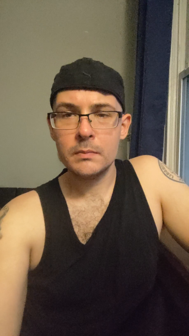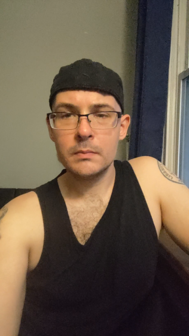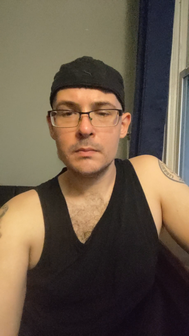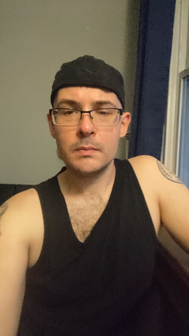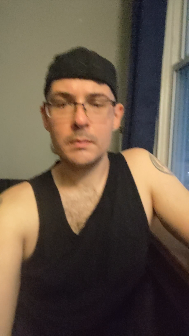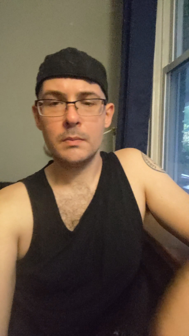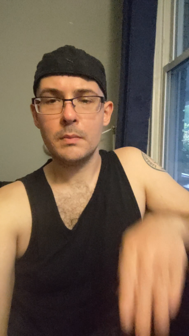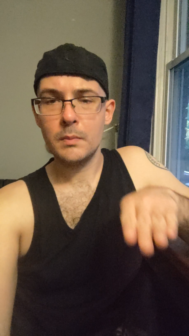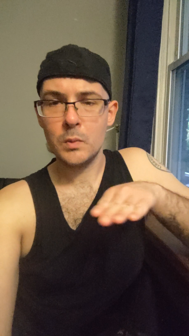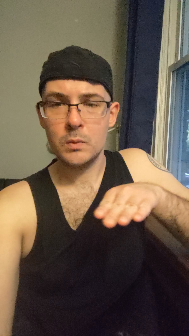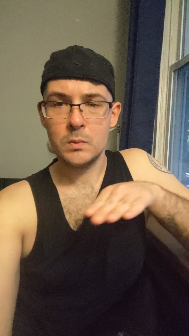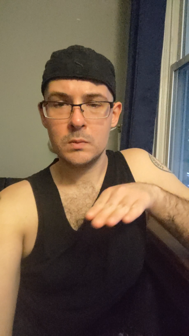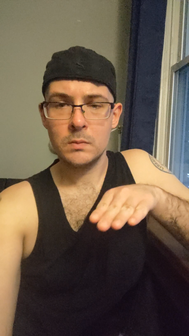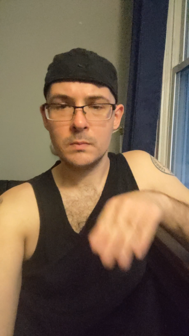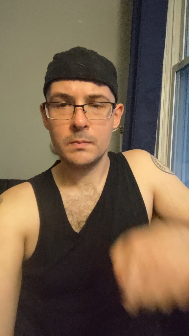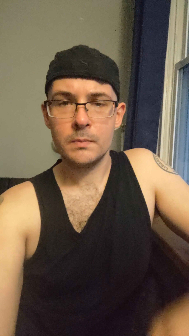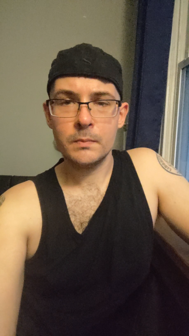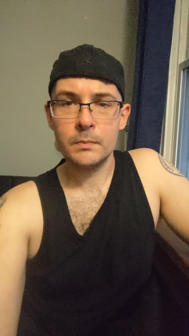boots